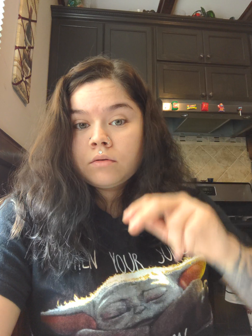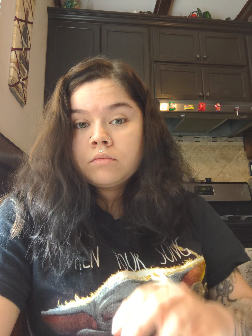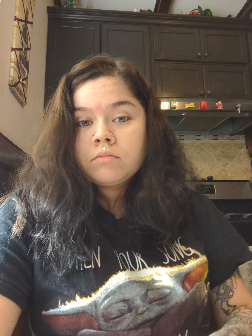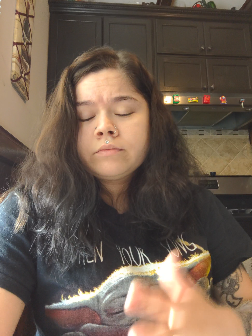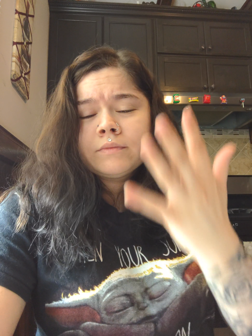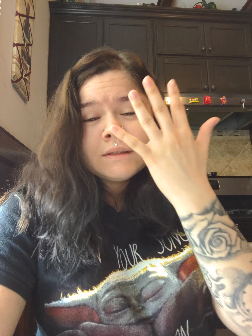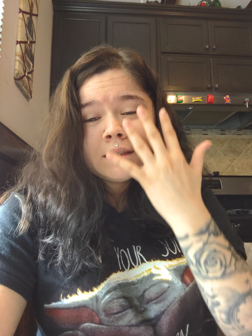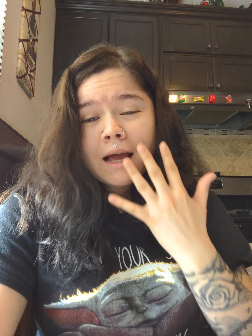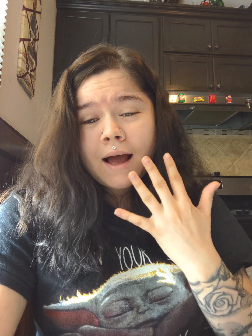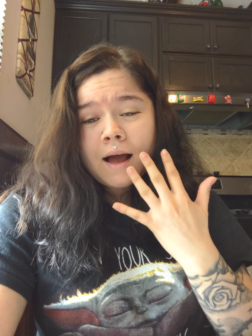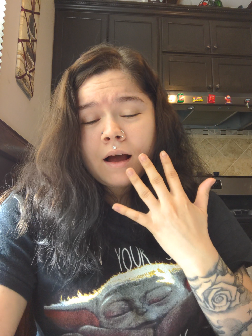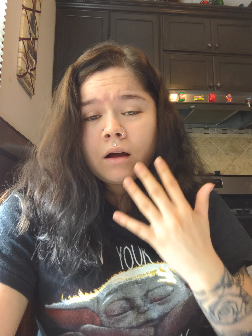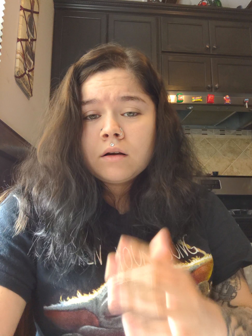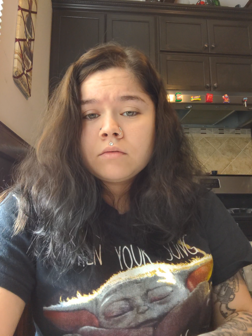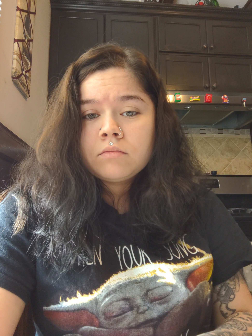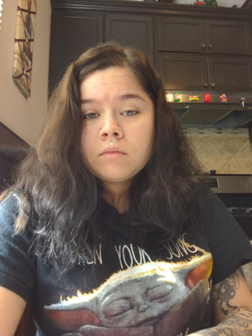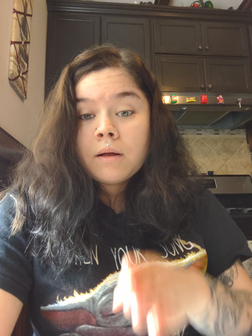sad